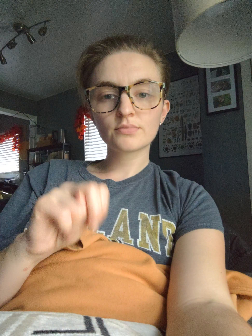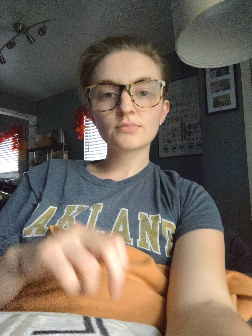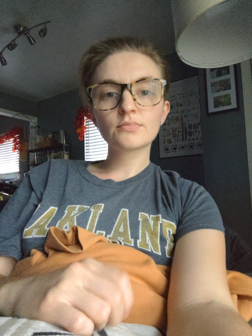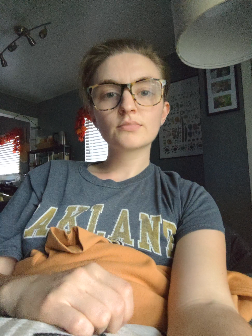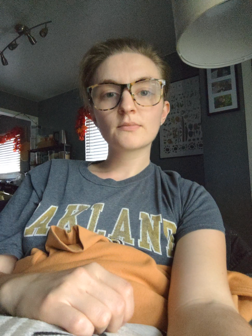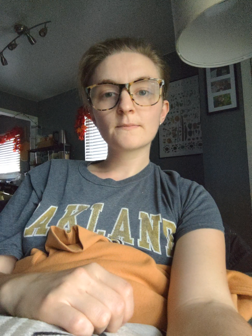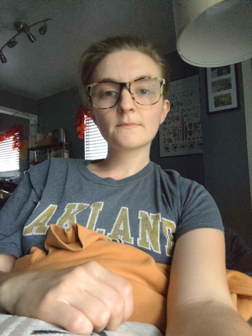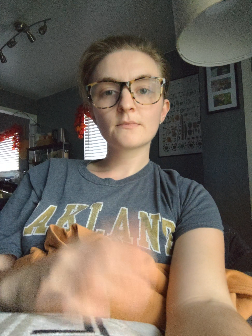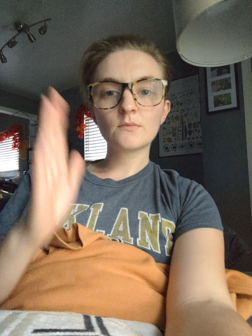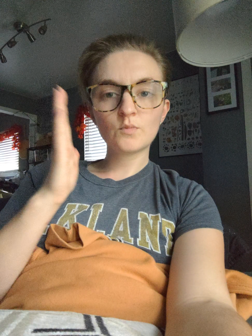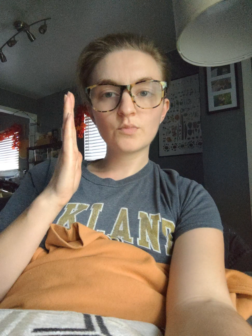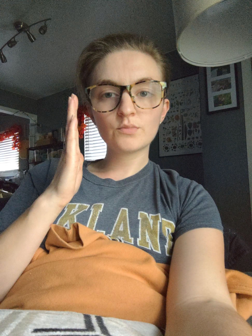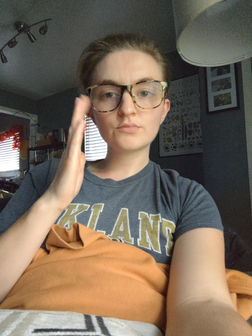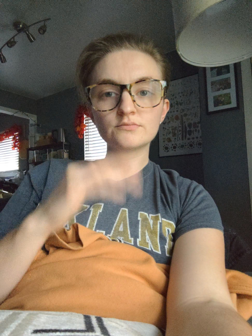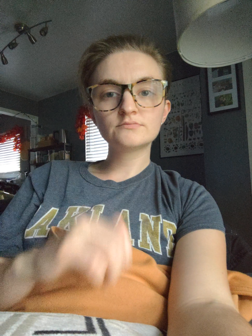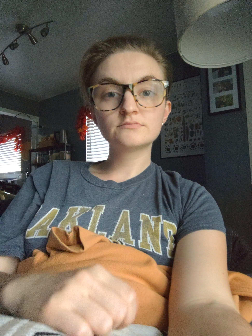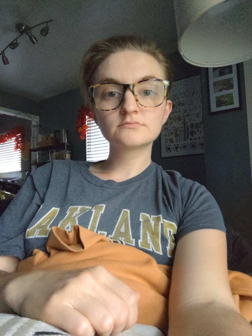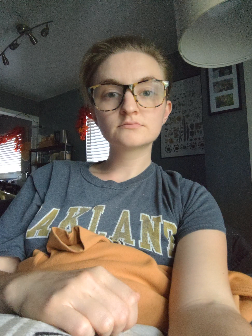pillow